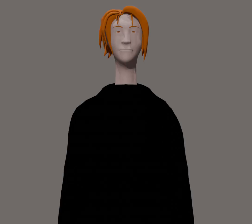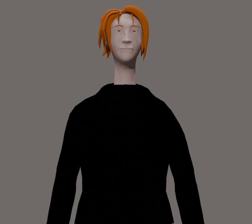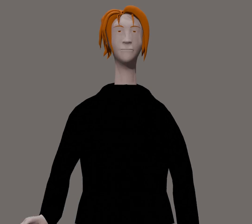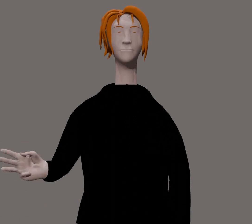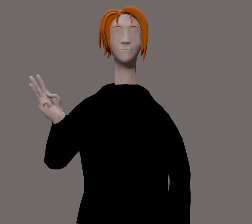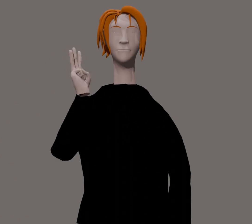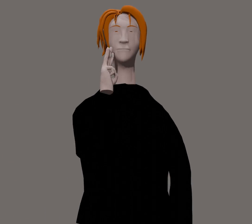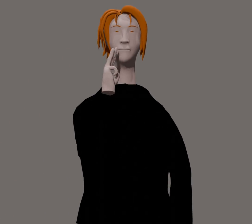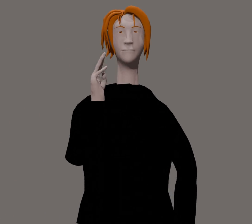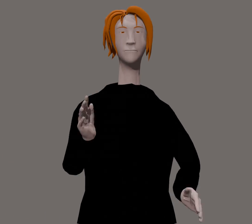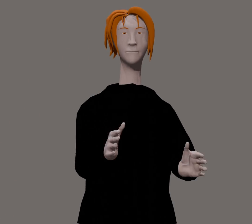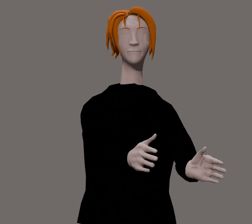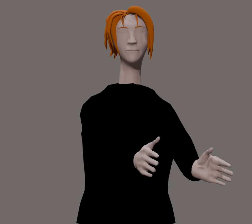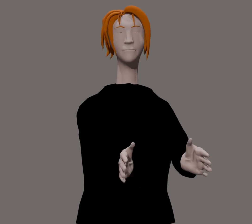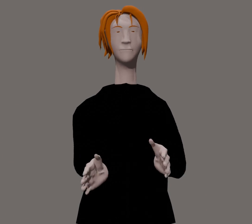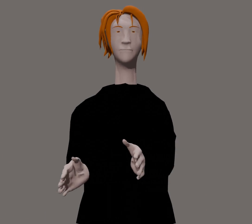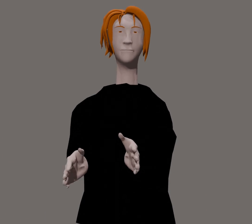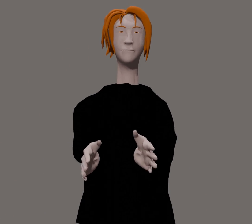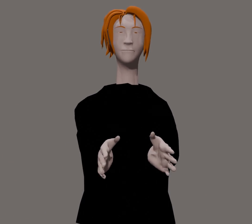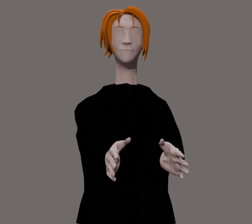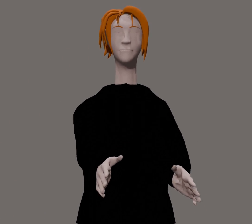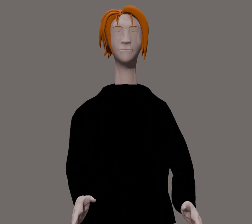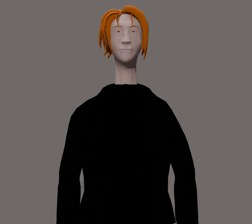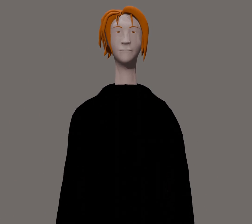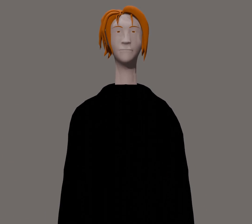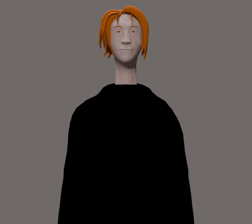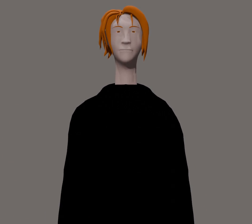Brook